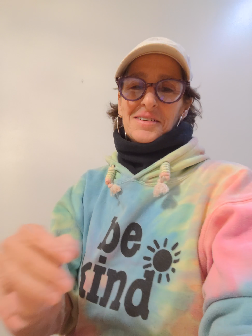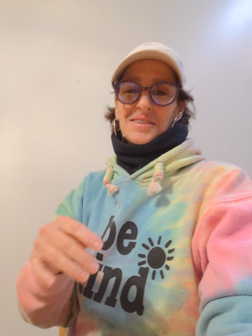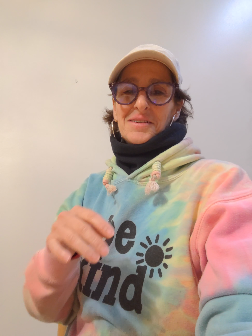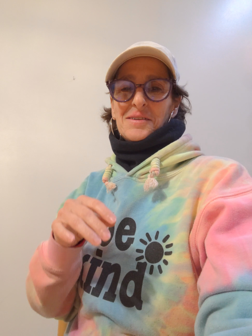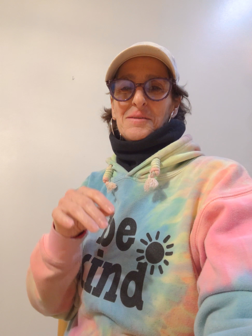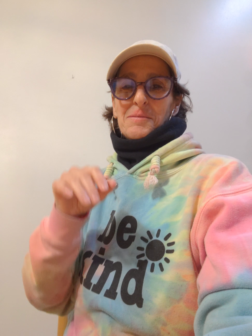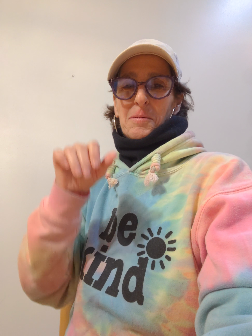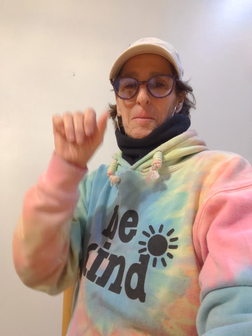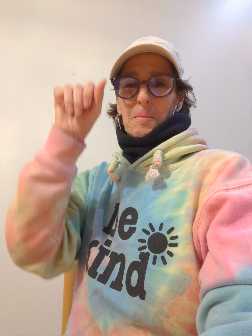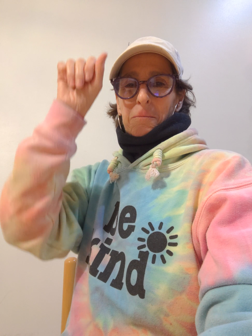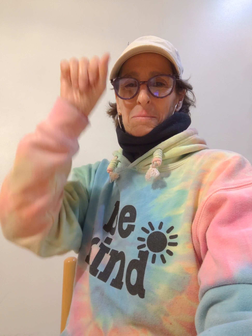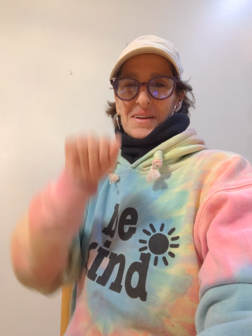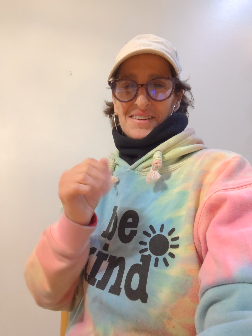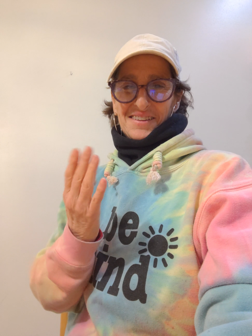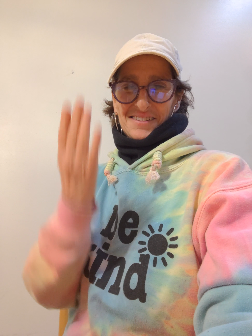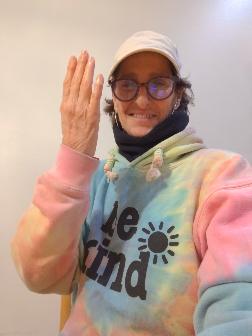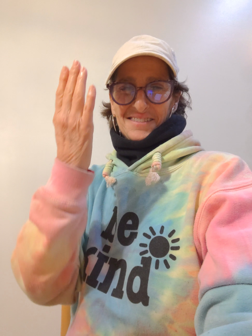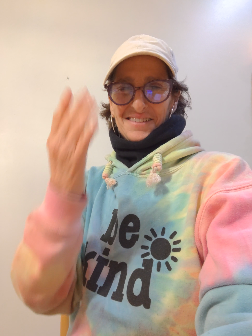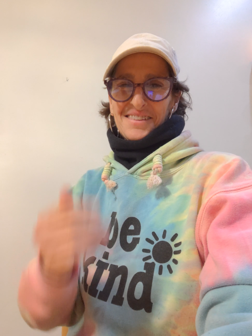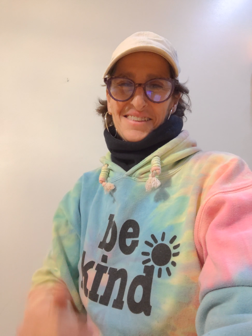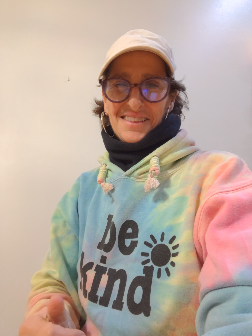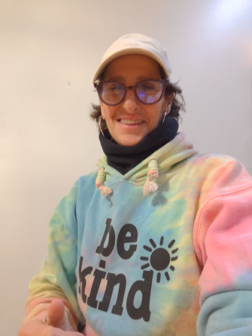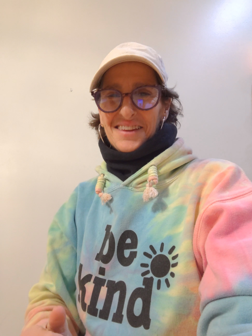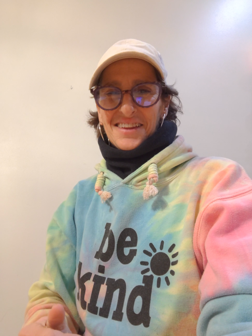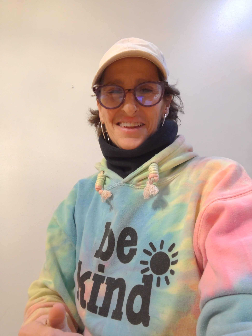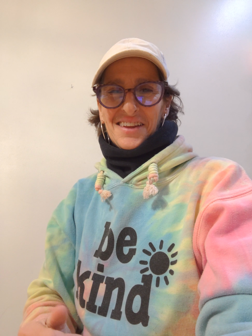mitten